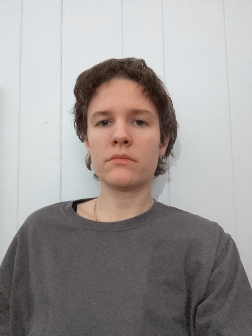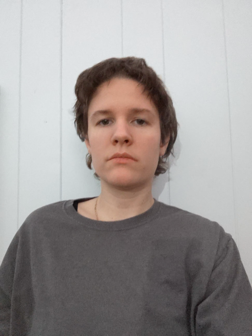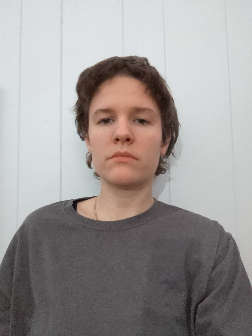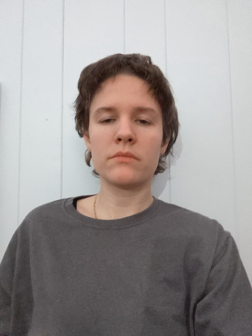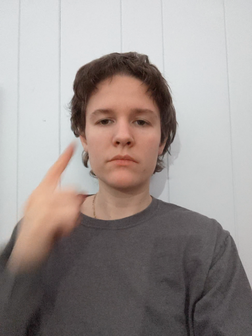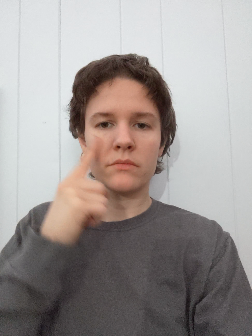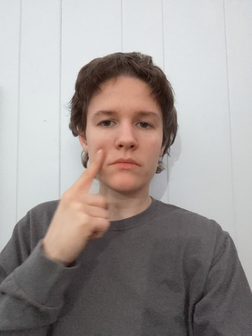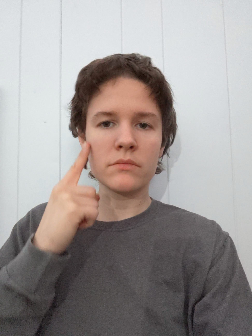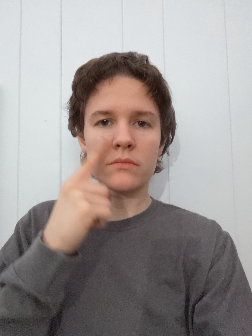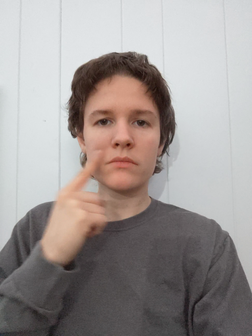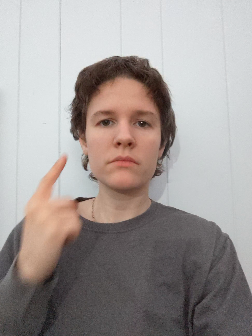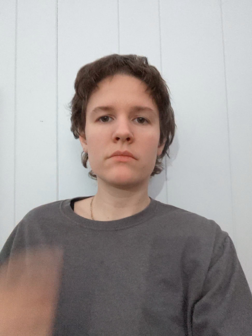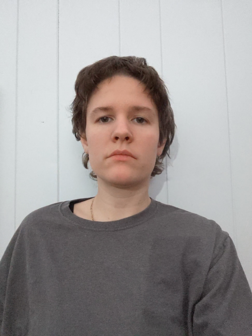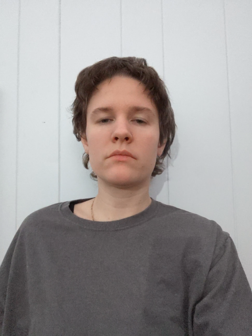cheek